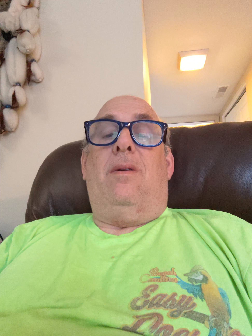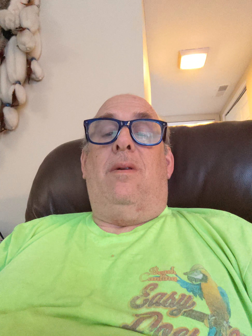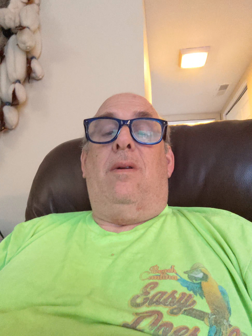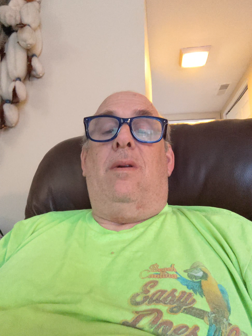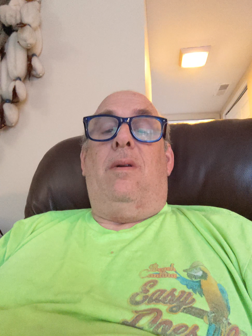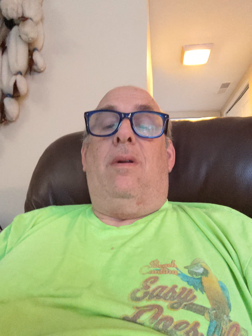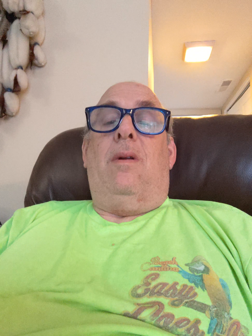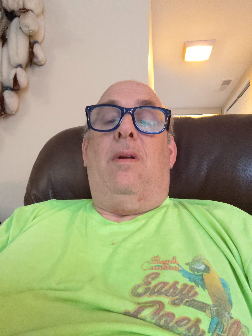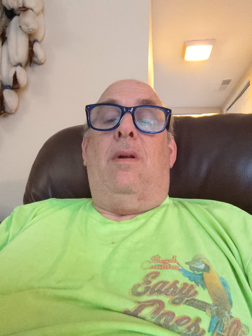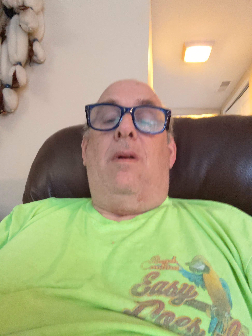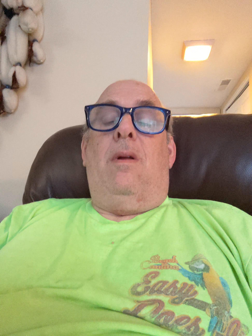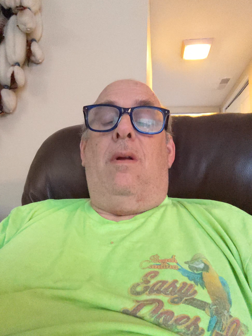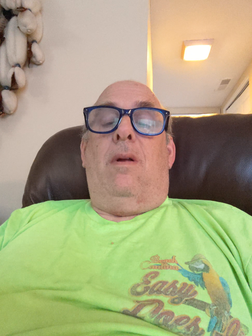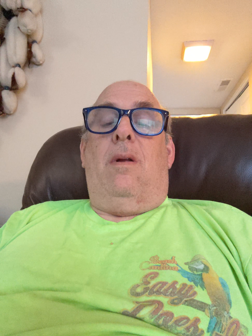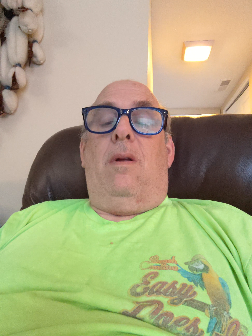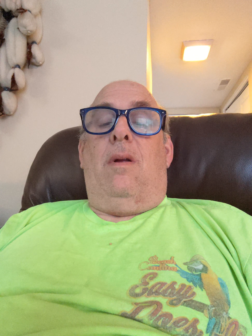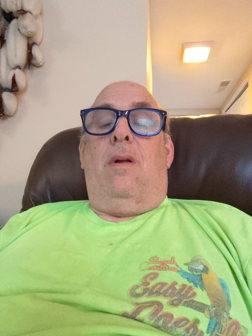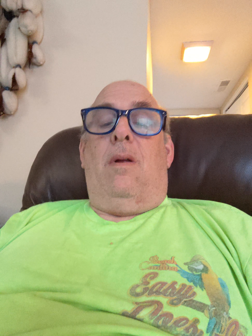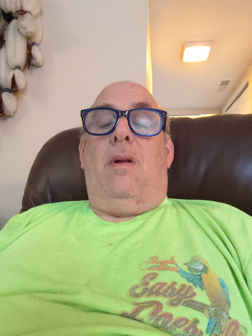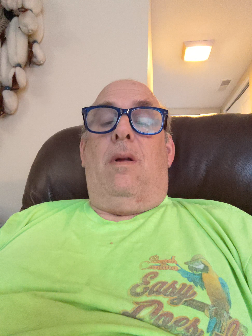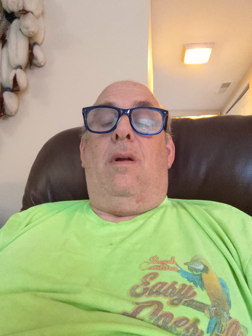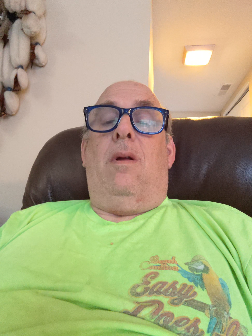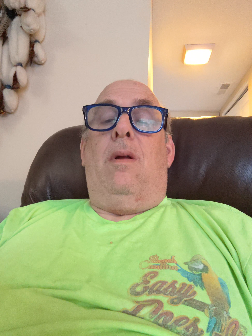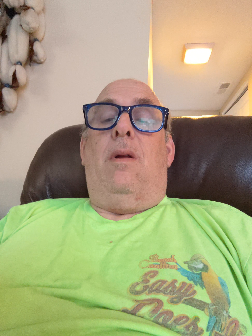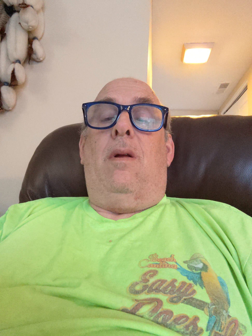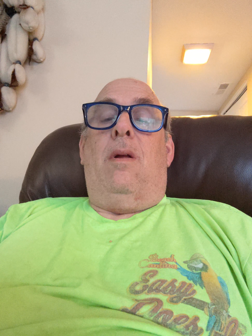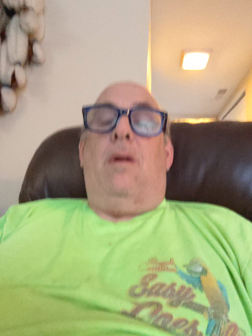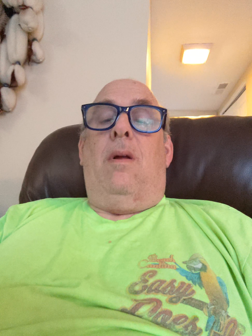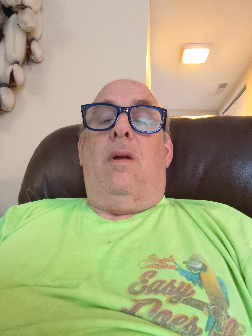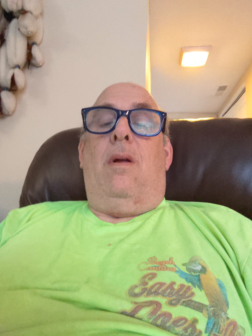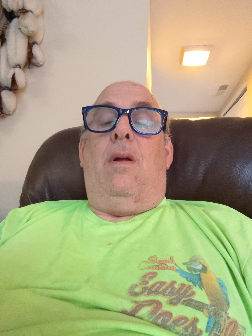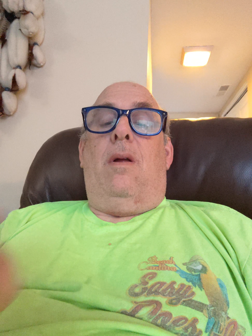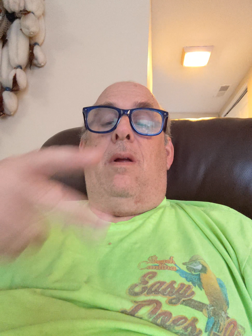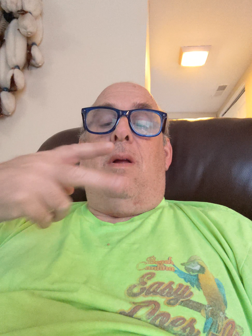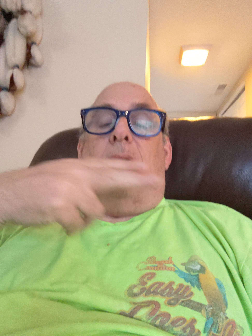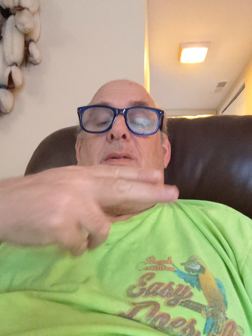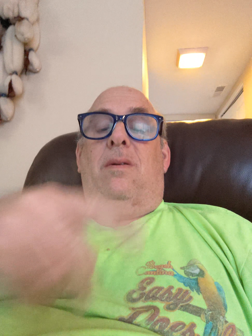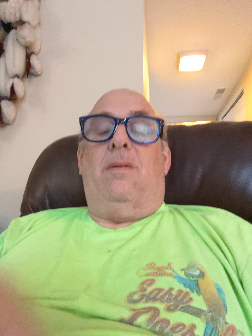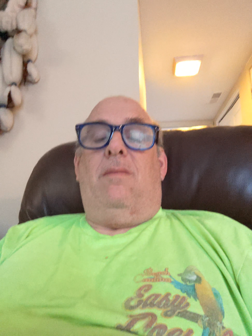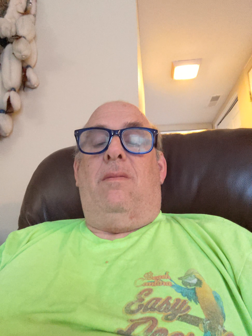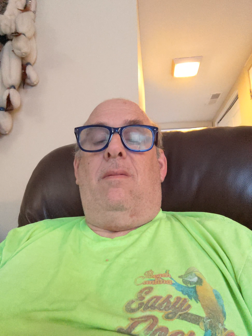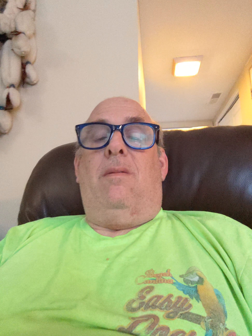cut